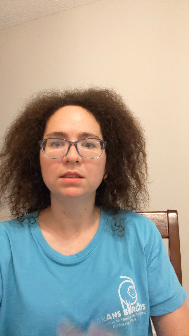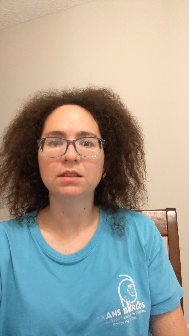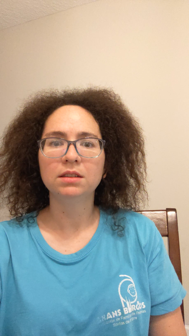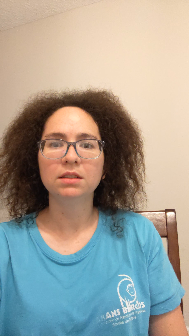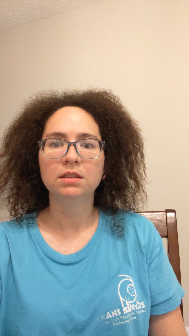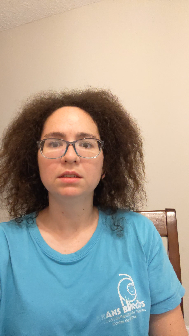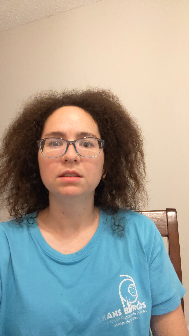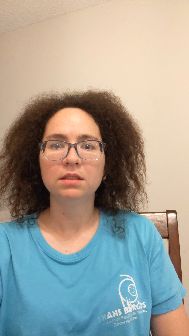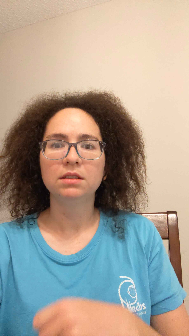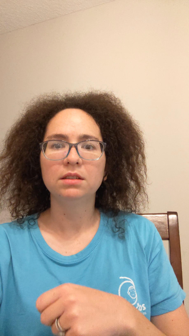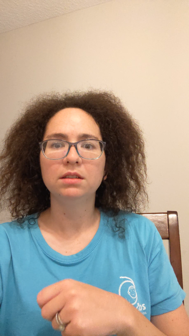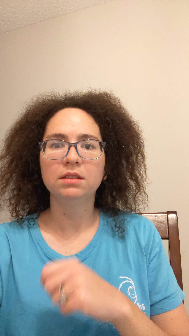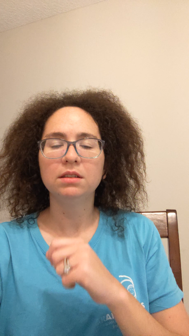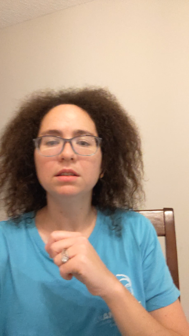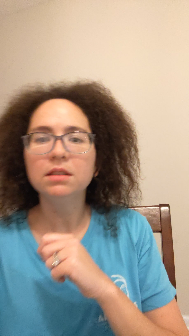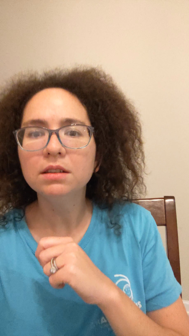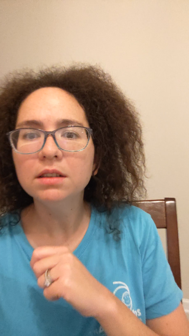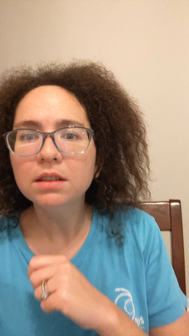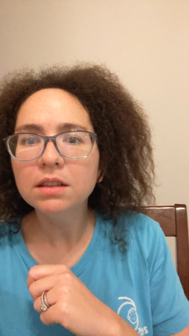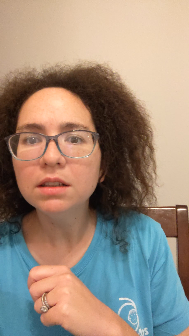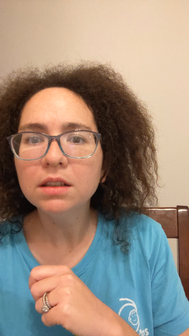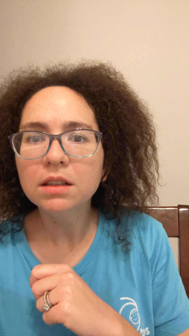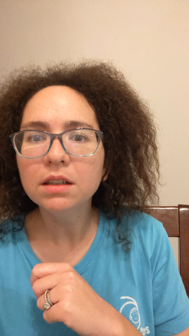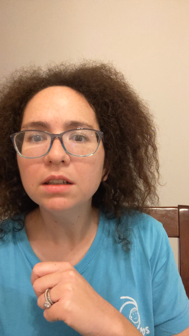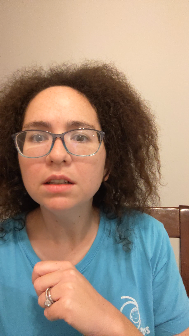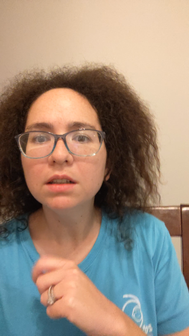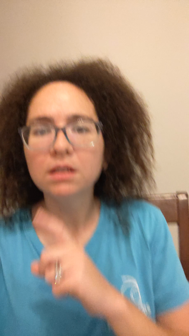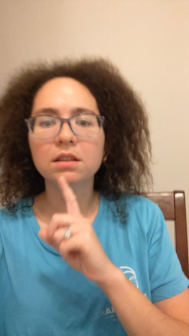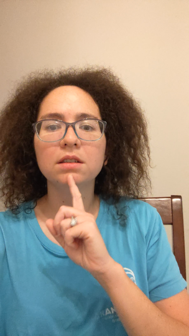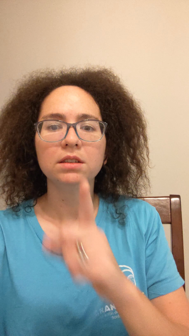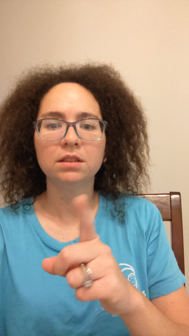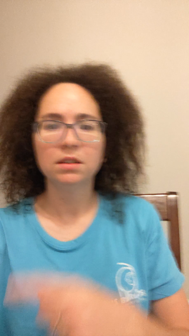is